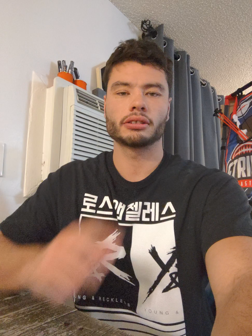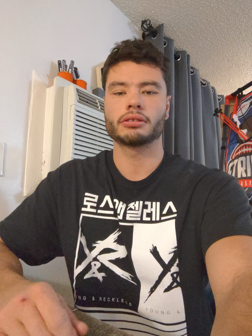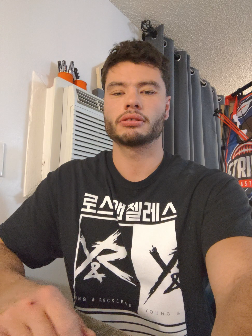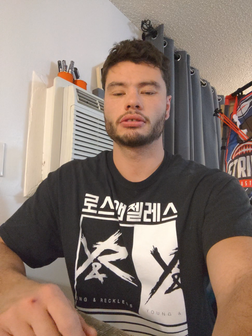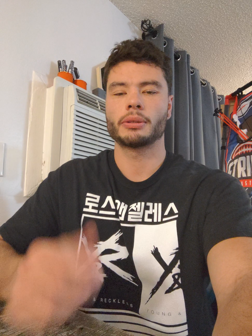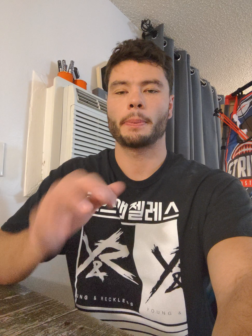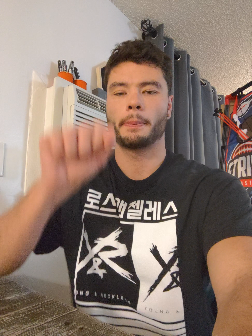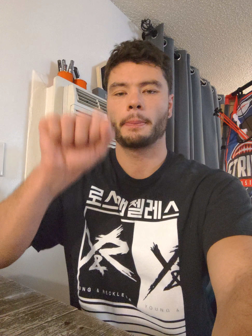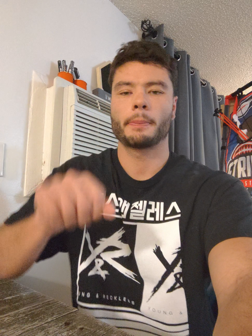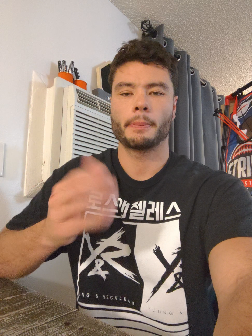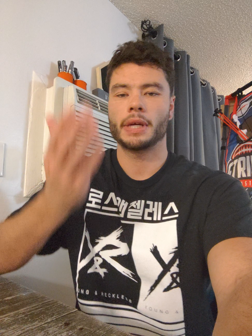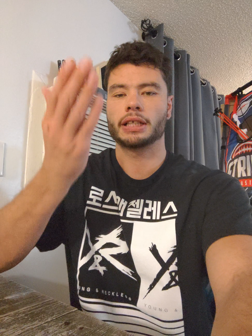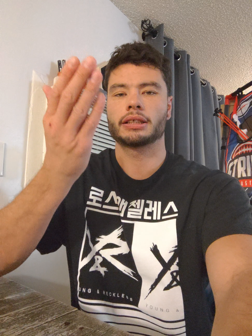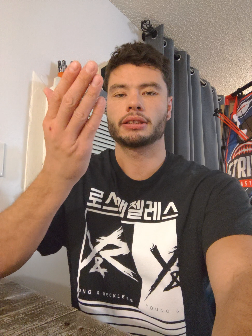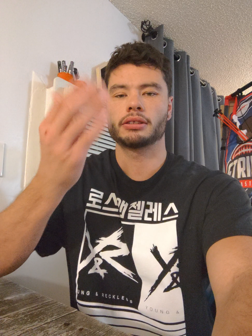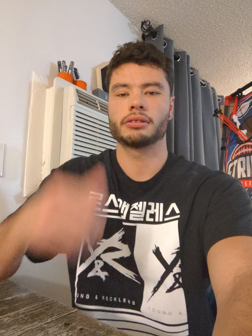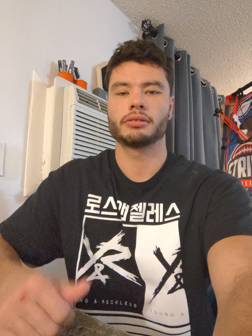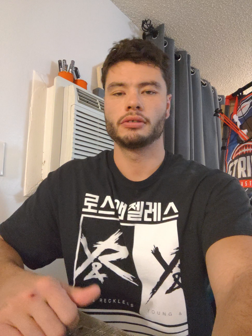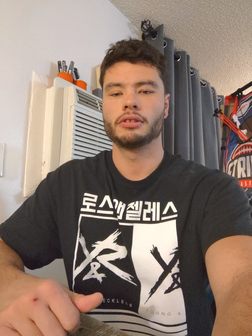mitten